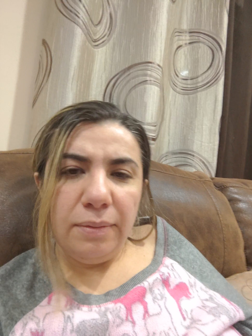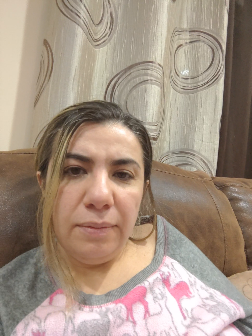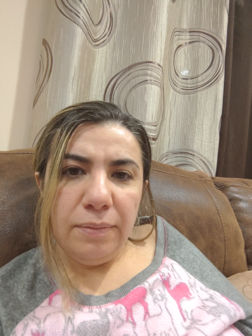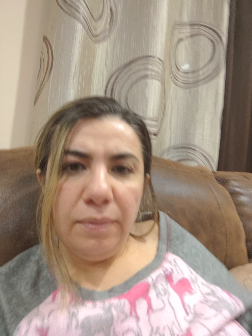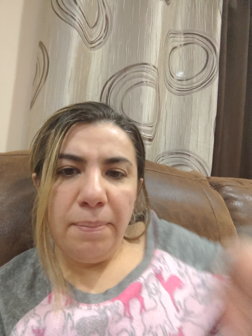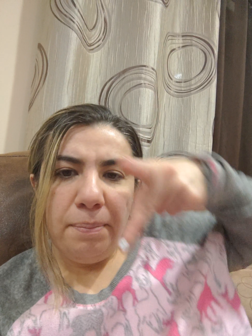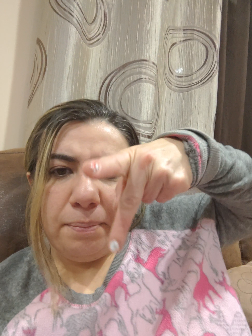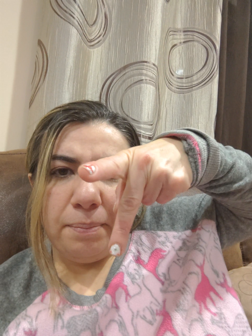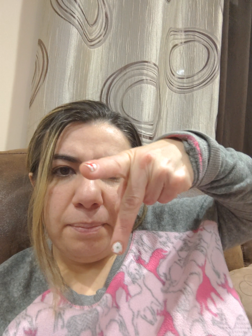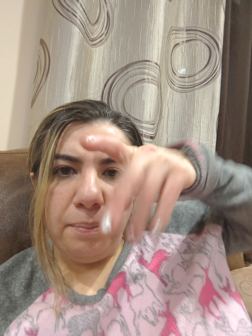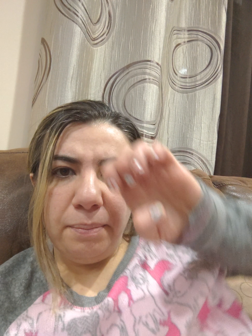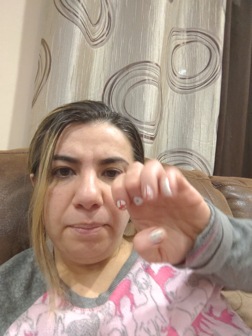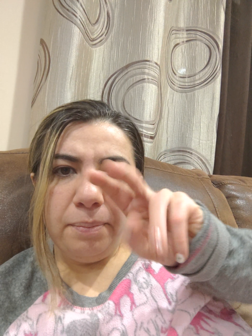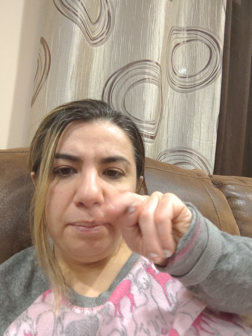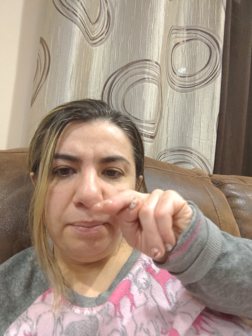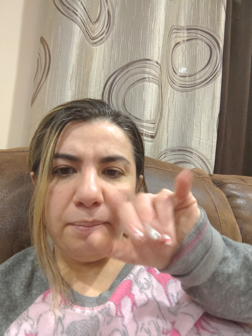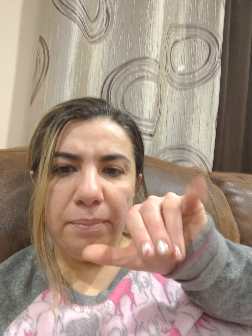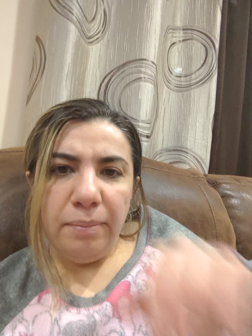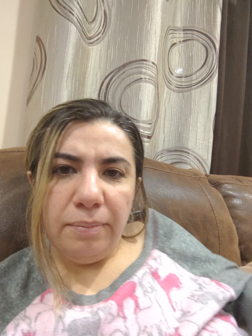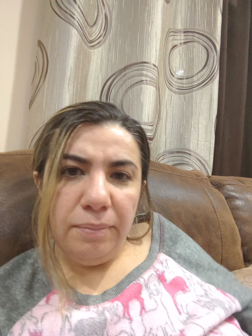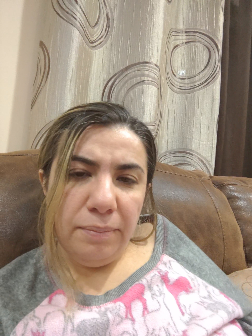penny